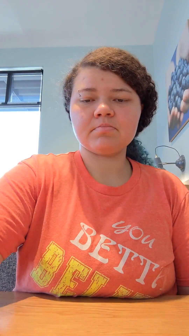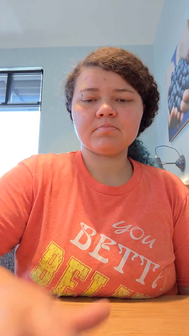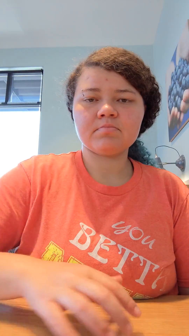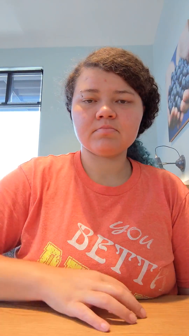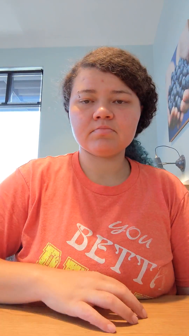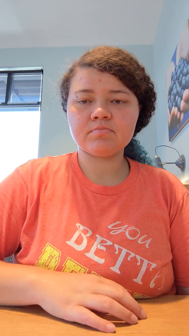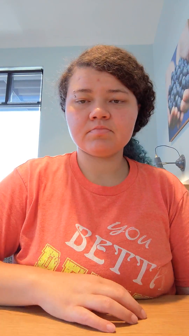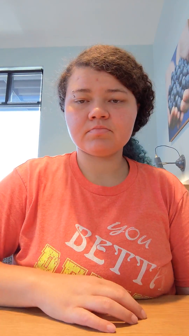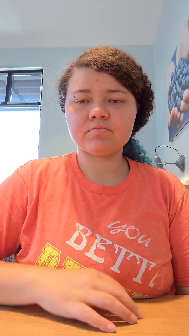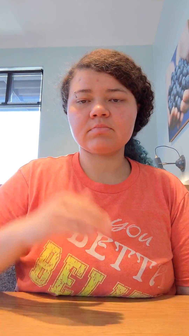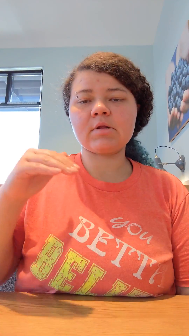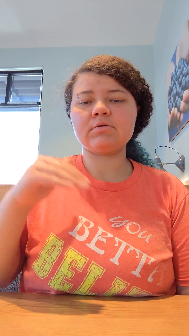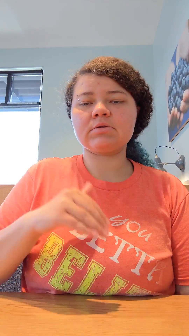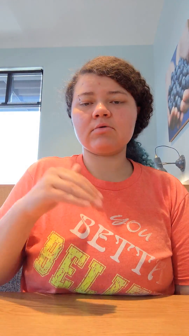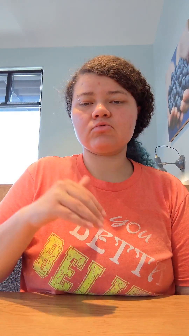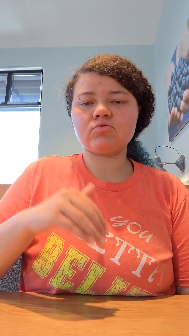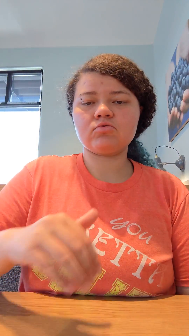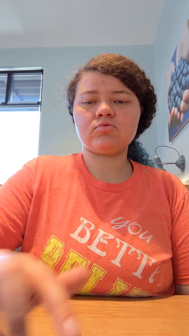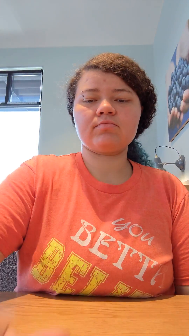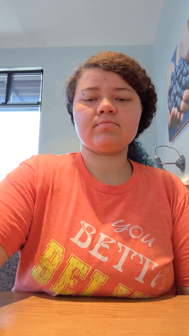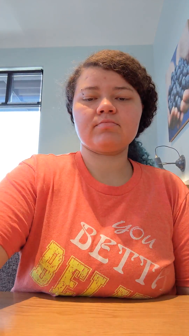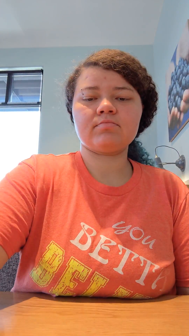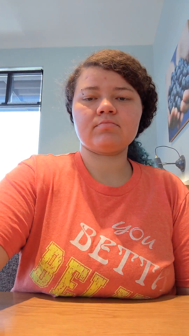doctor